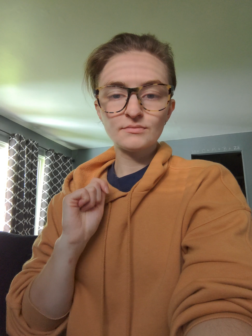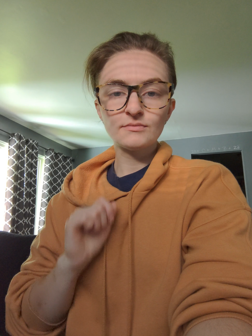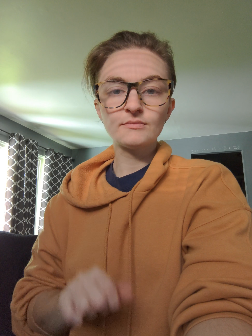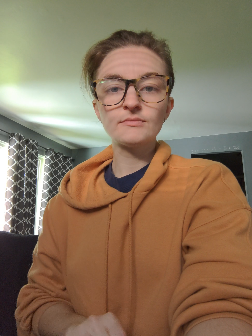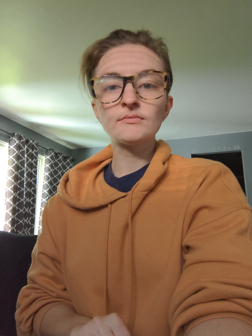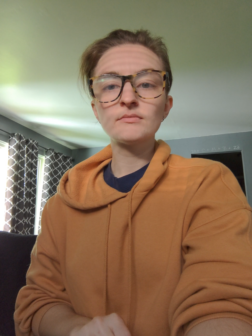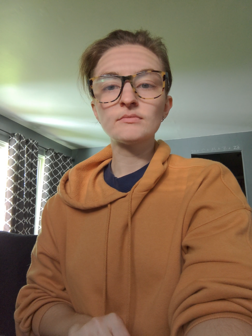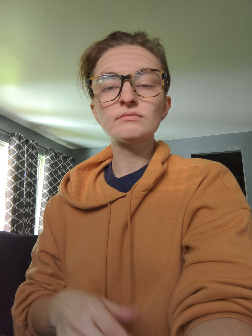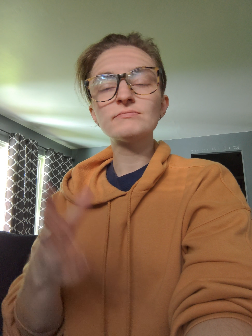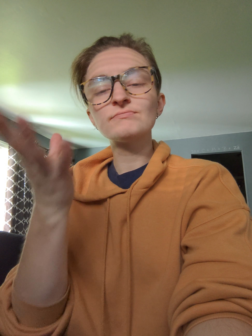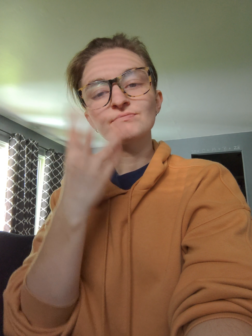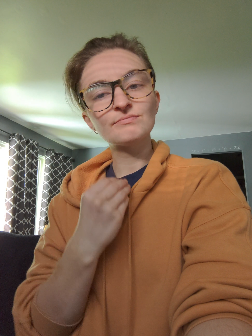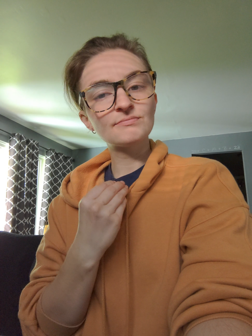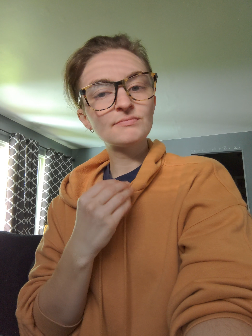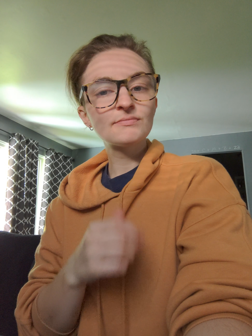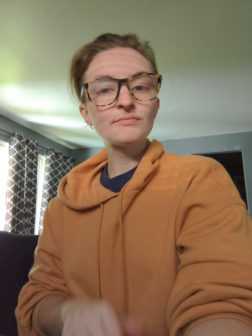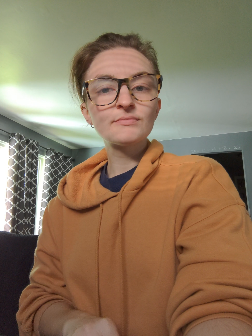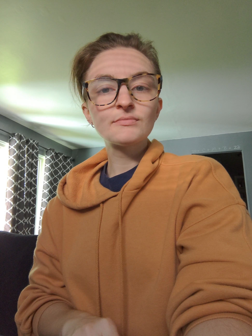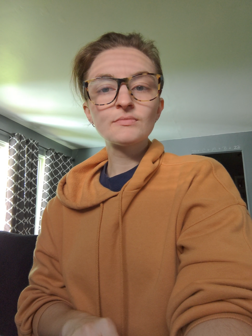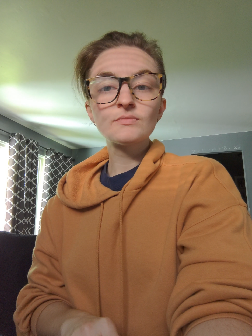asleep